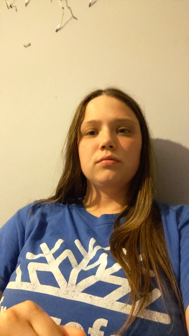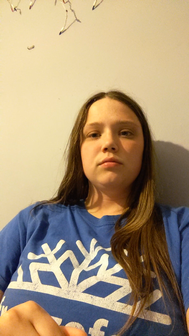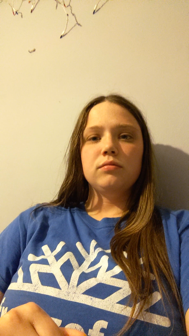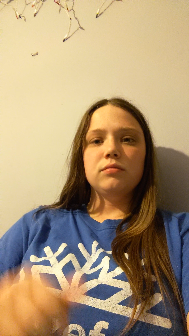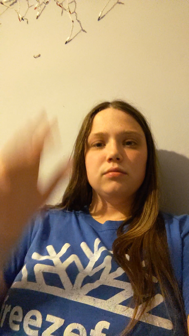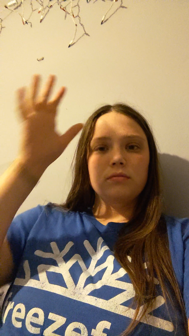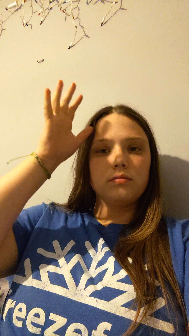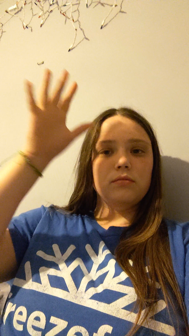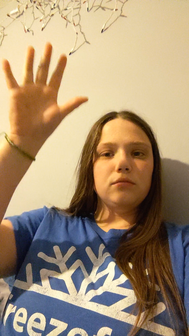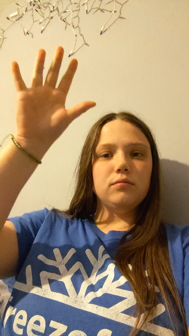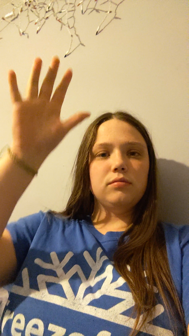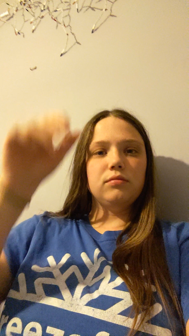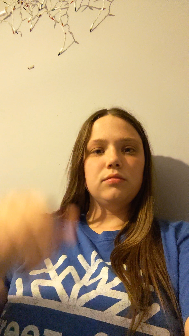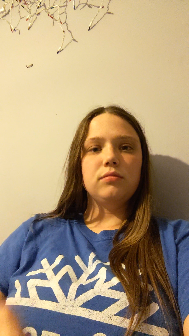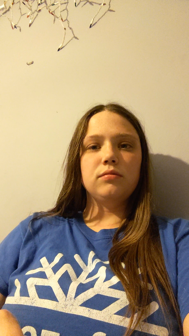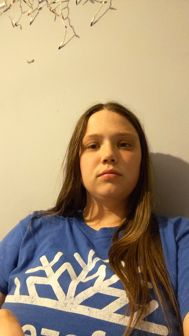moose